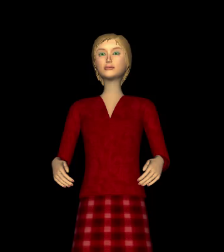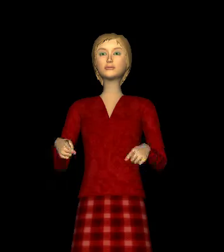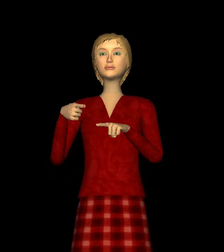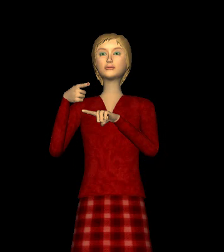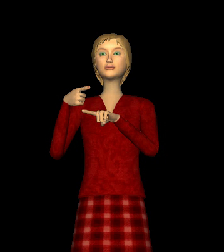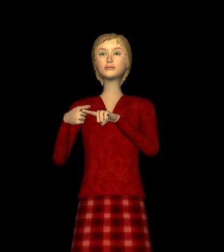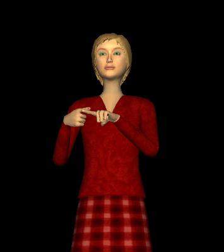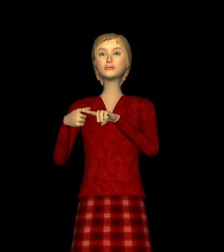نصف